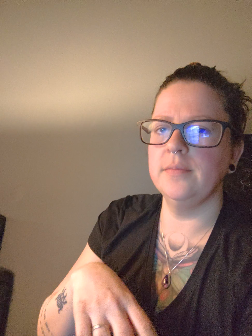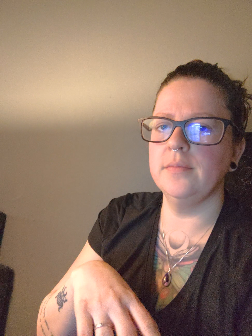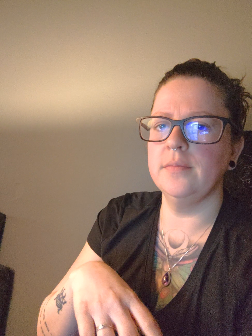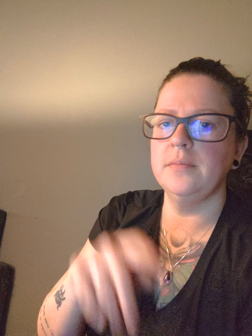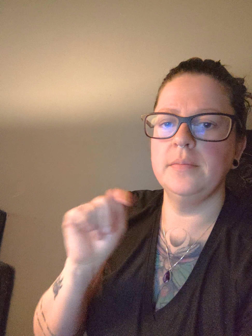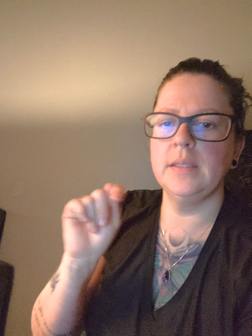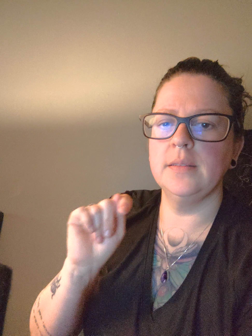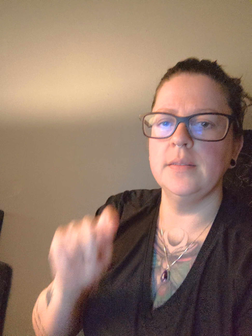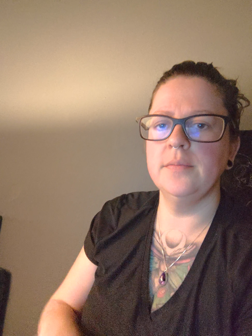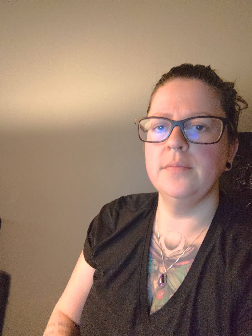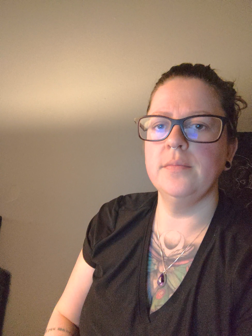potty